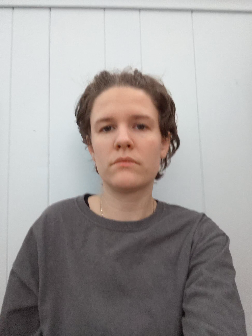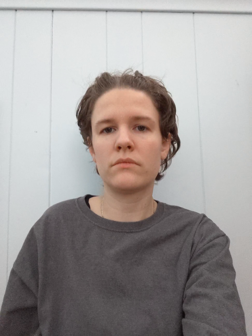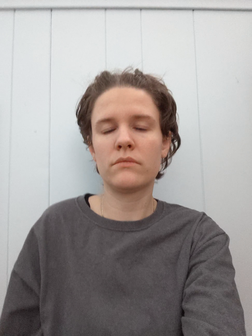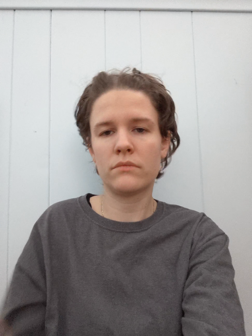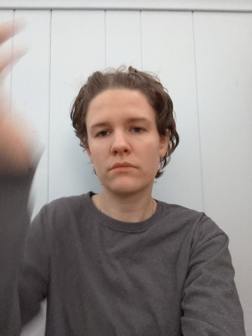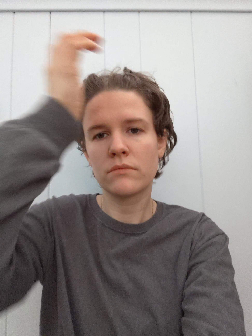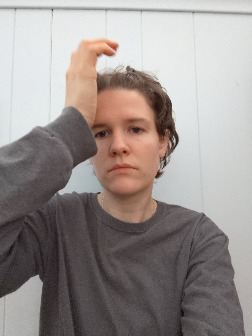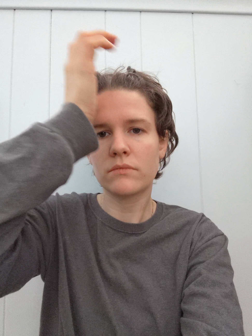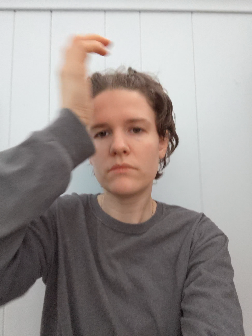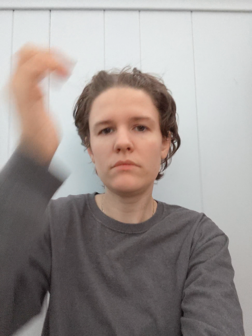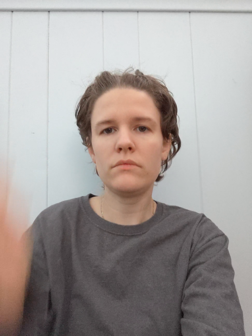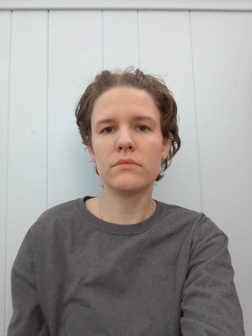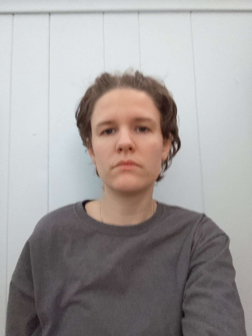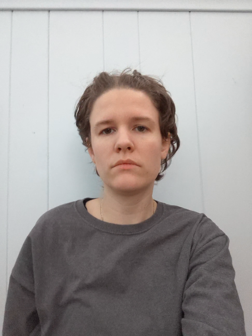garbage